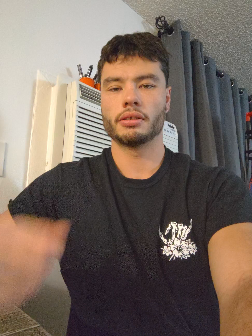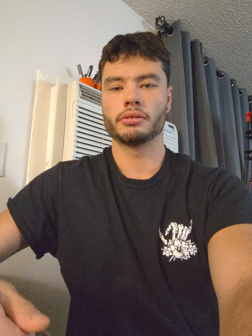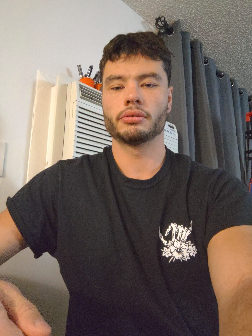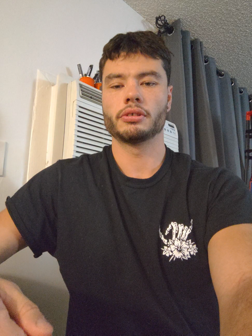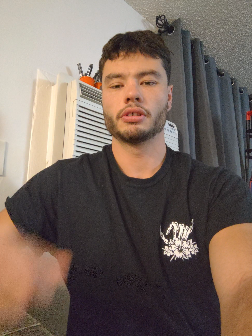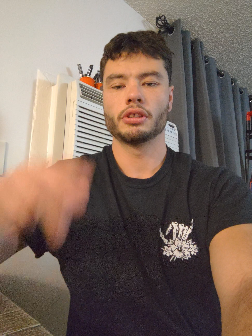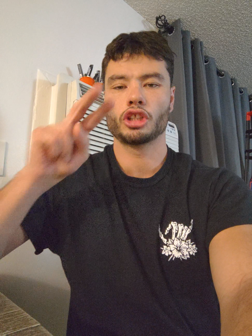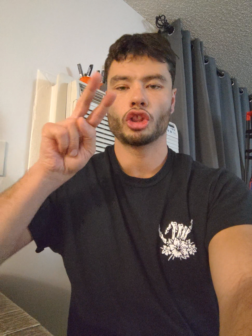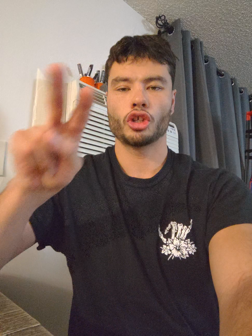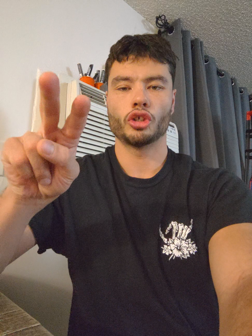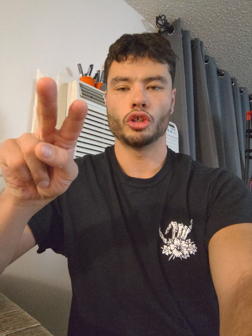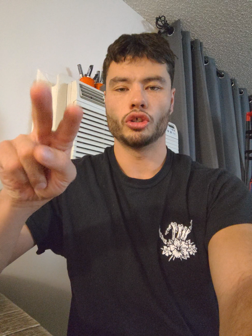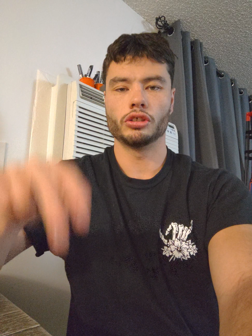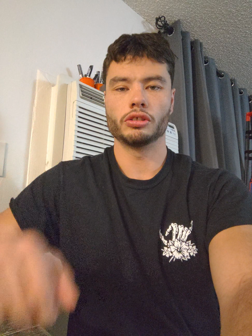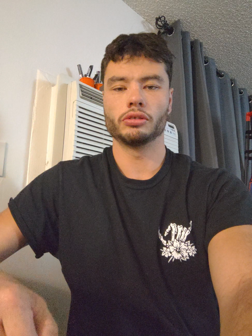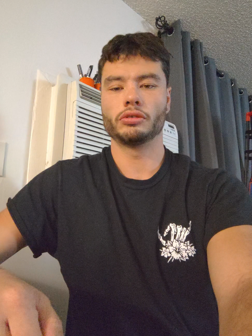look